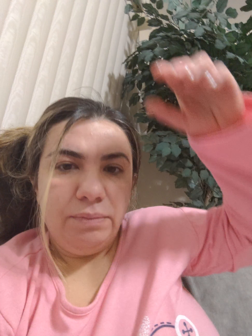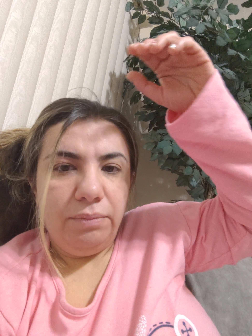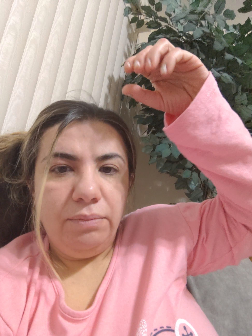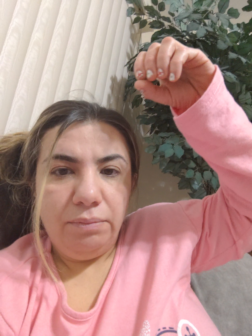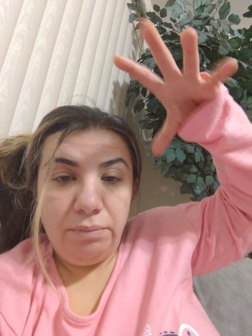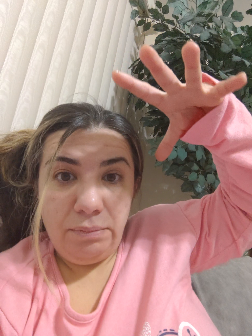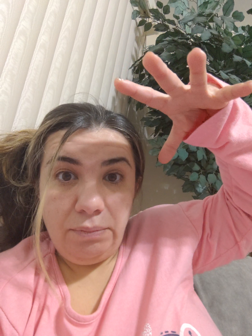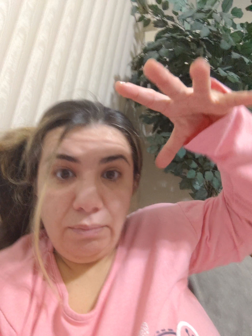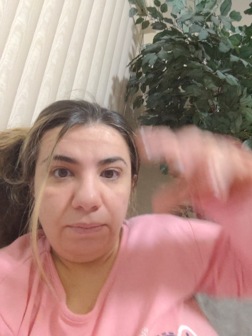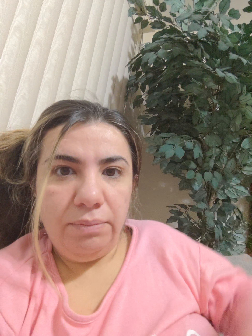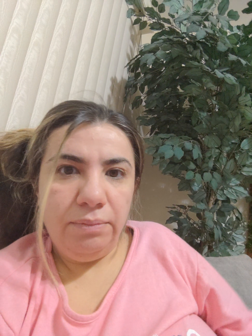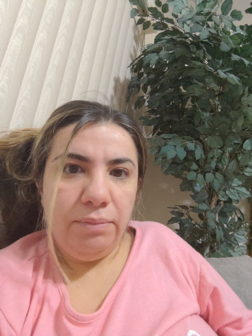lamp